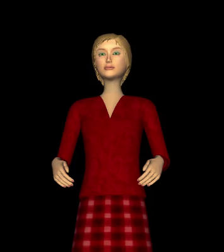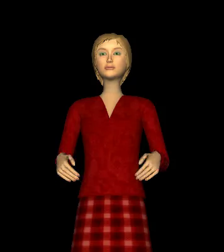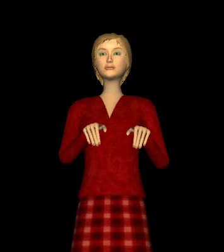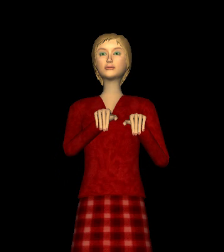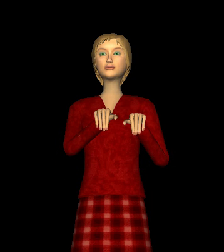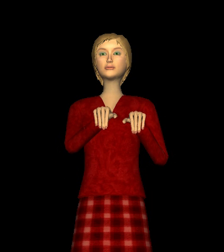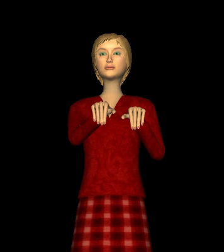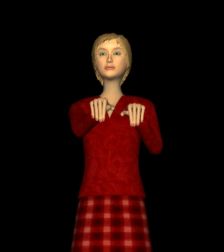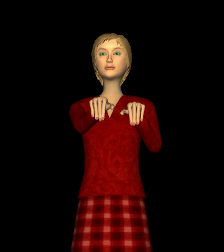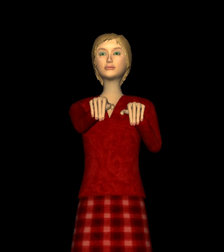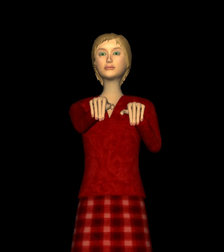مواصلة